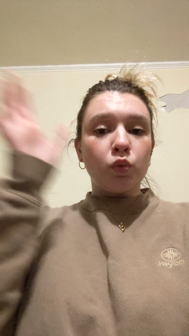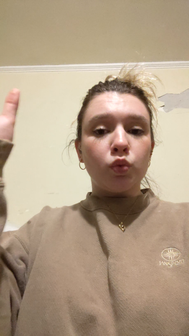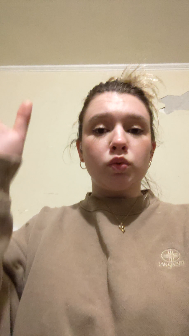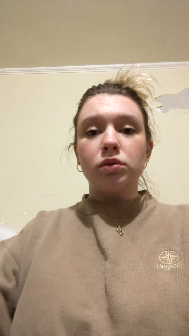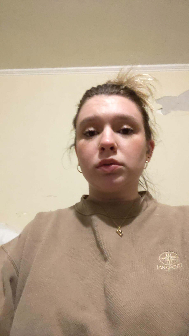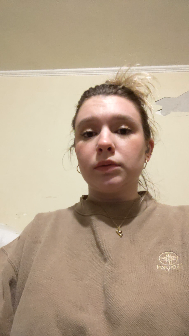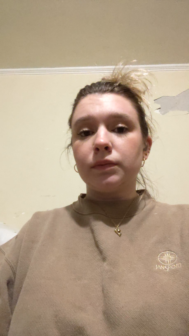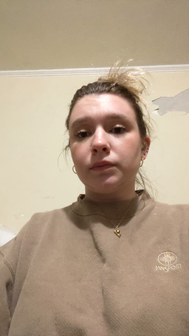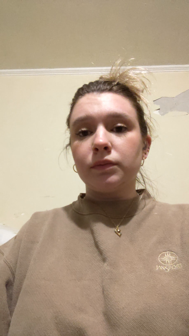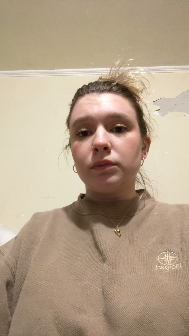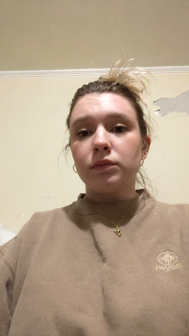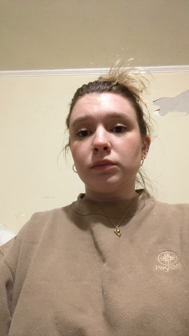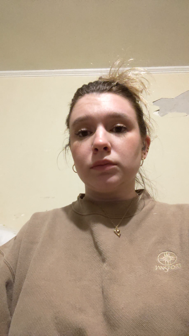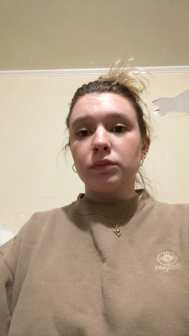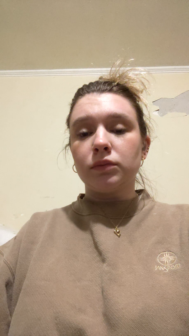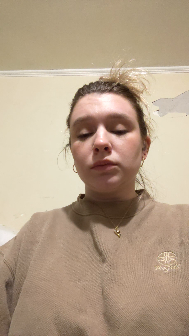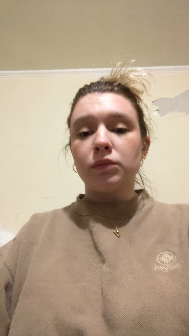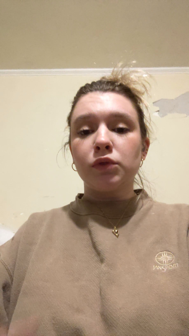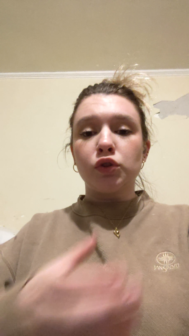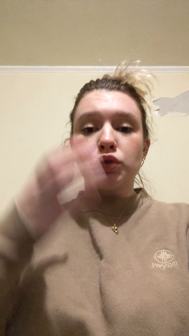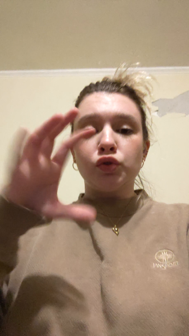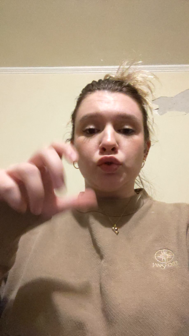jar